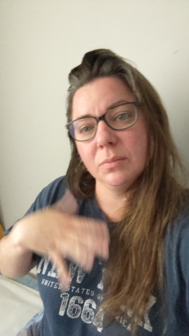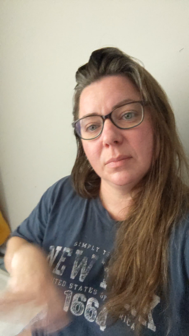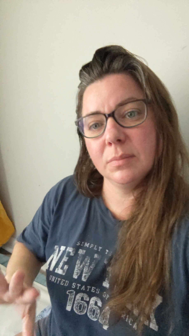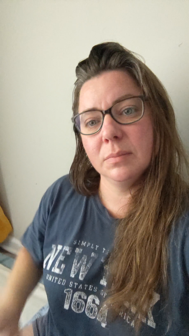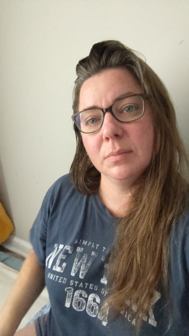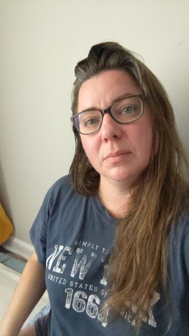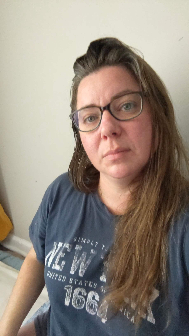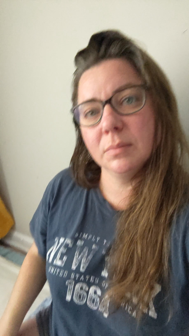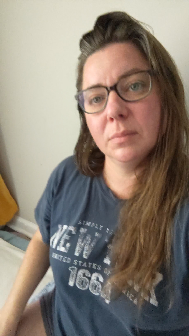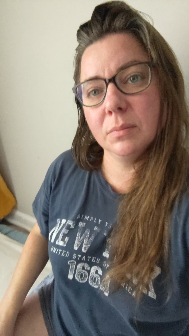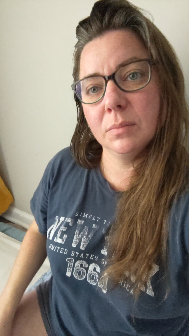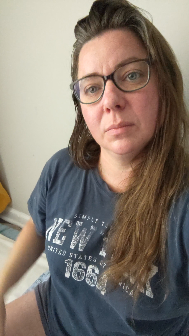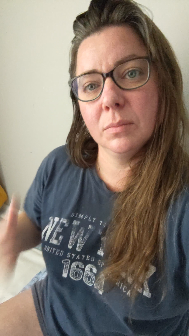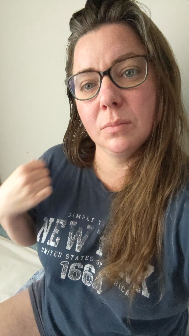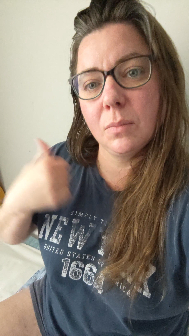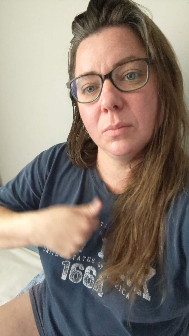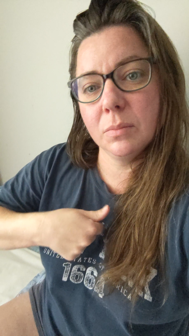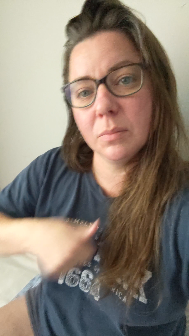coats